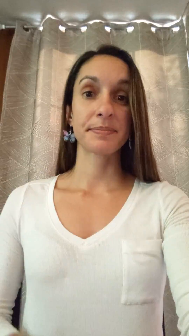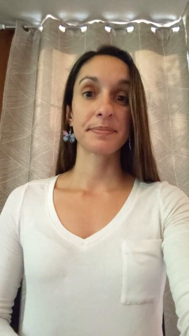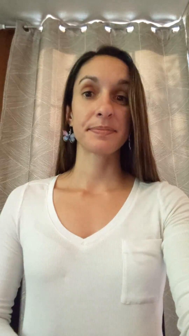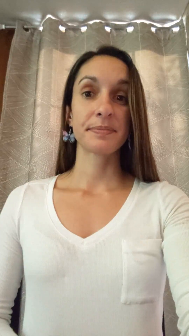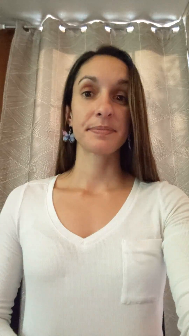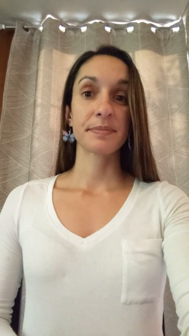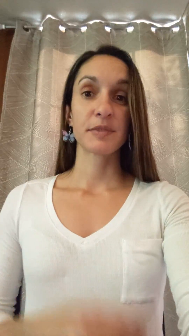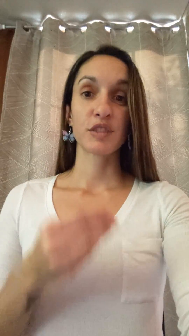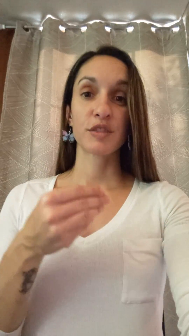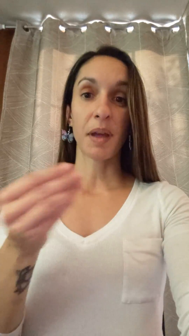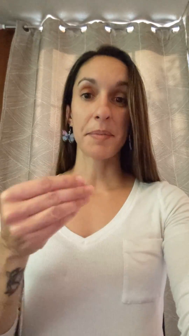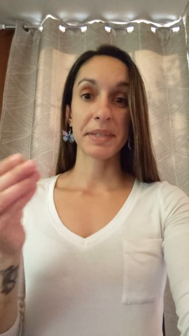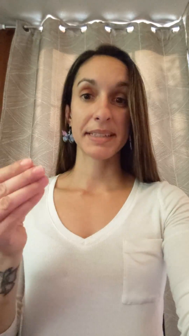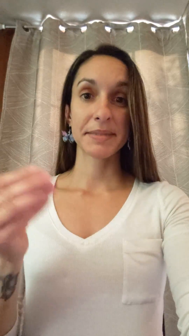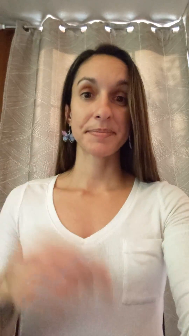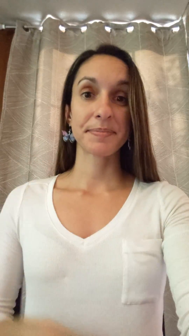shopping